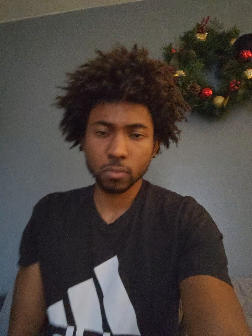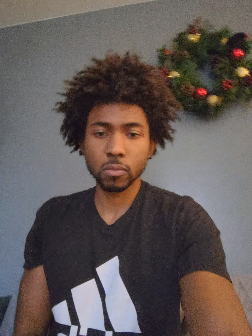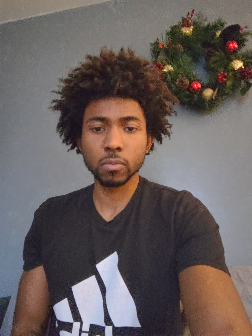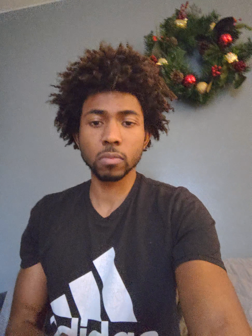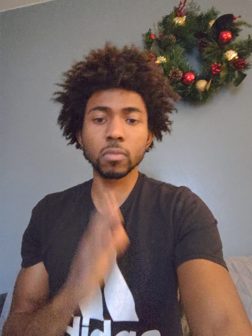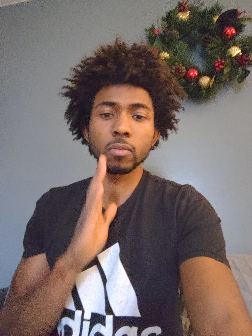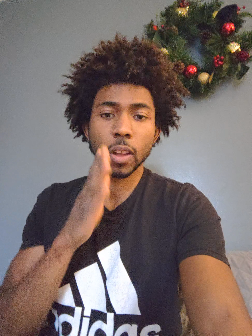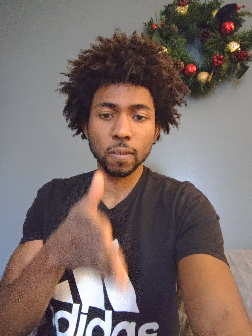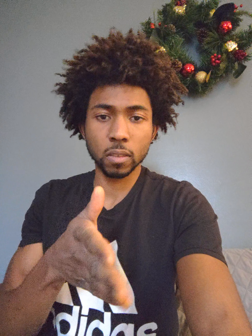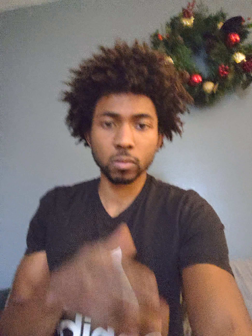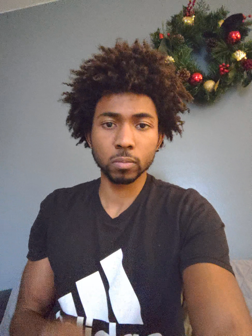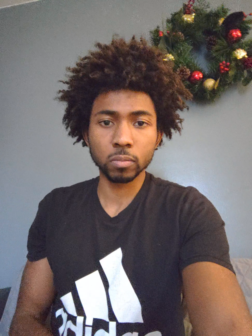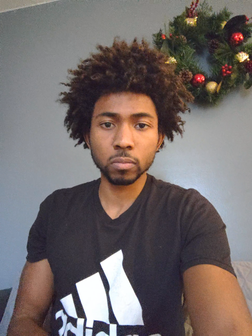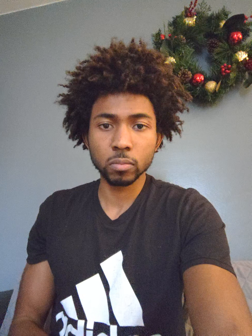after